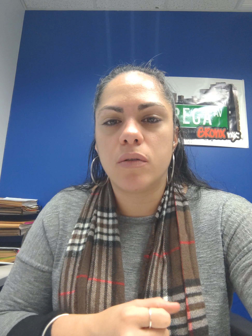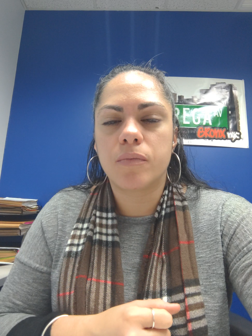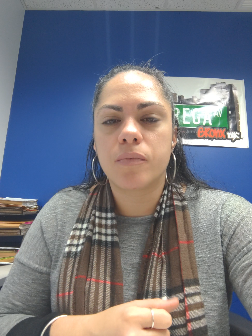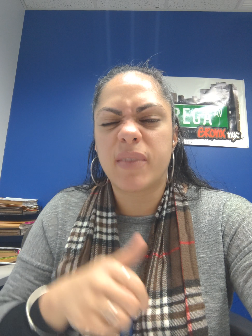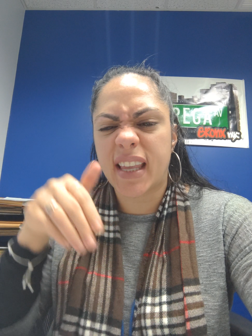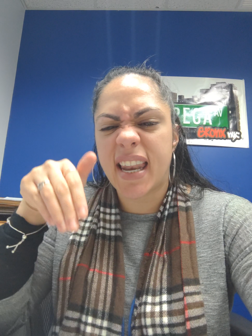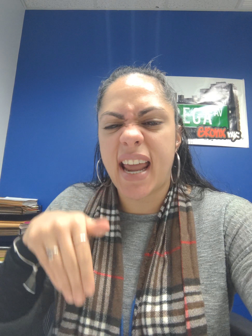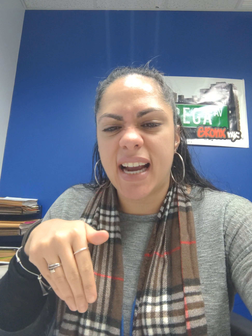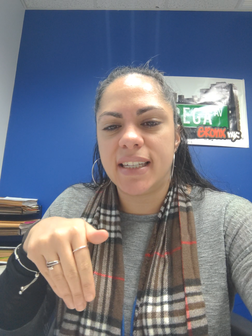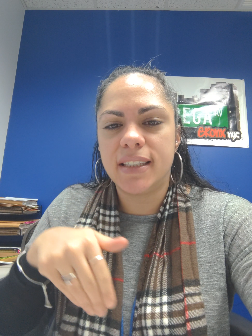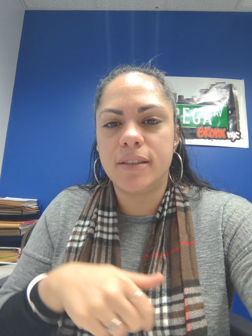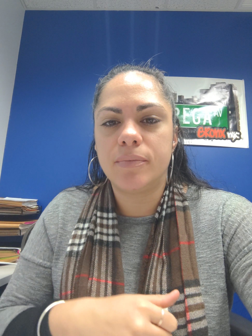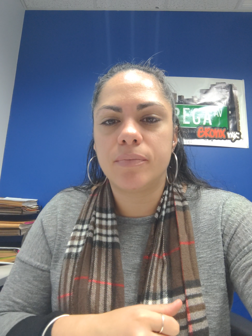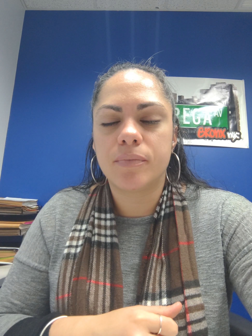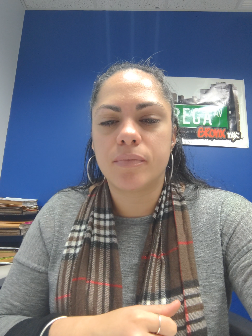night